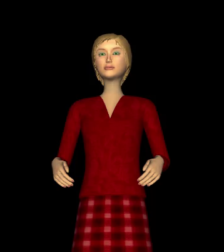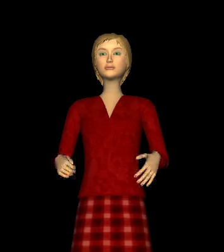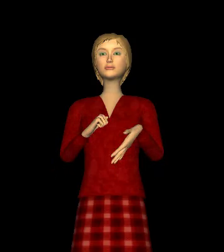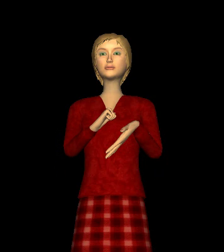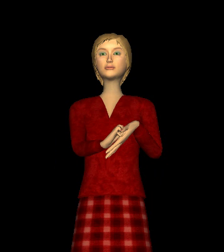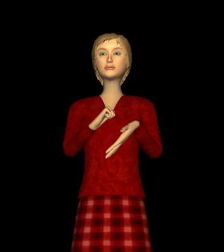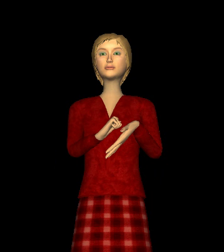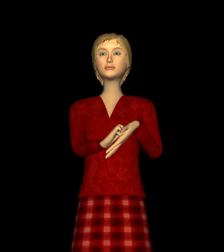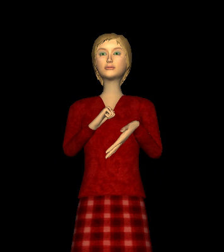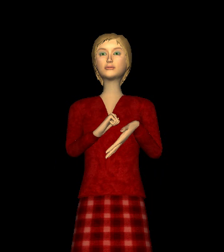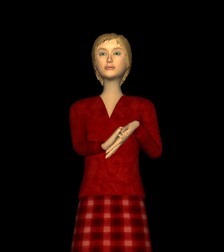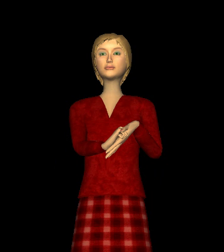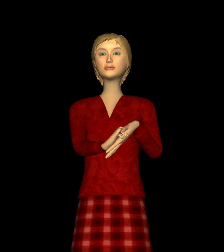شهية